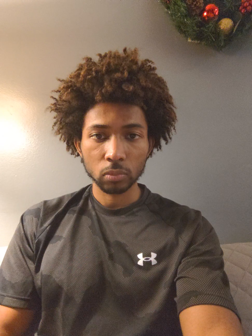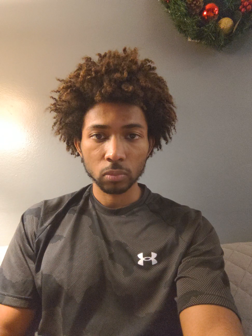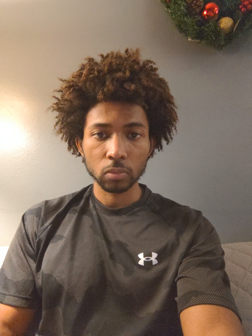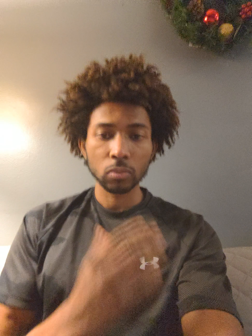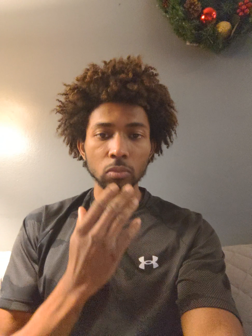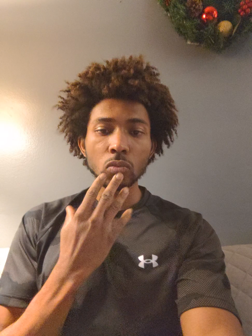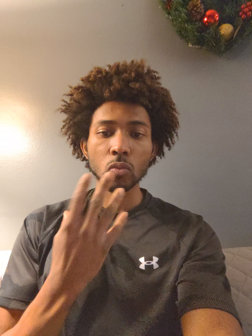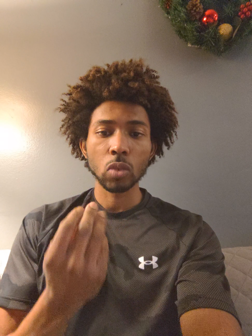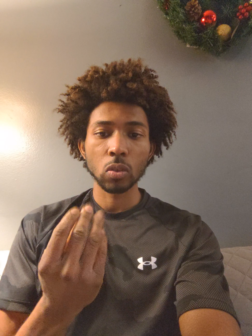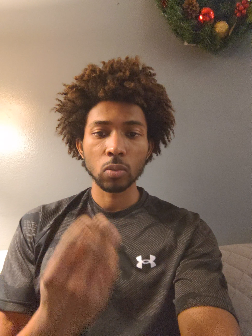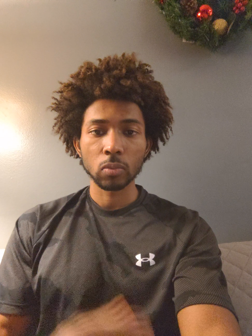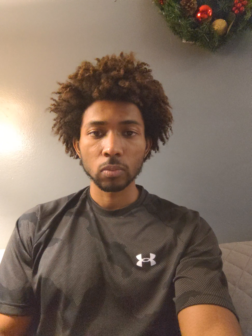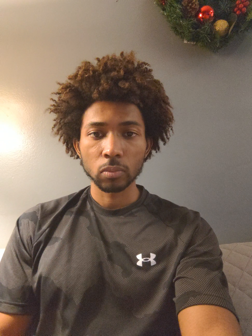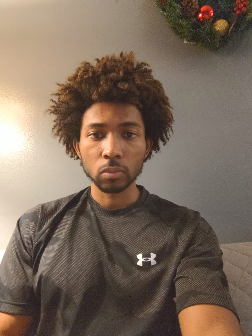wet